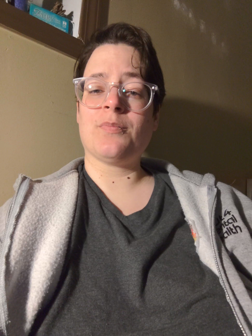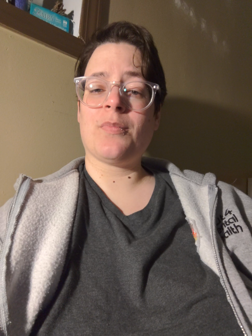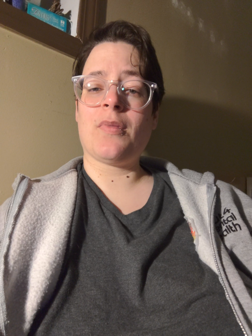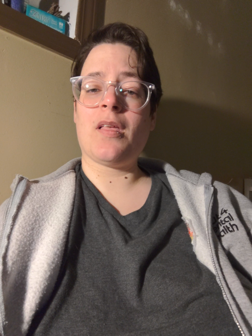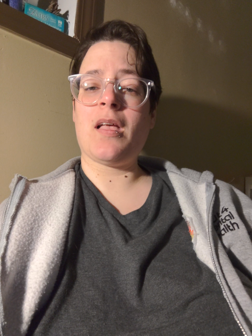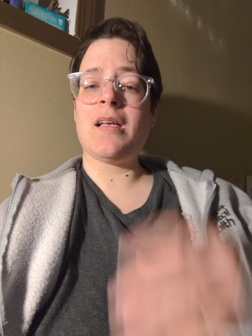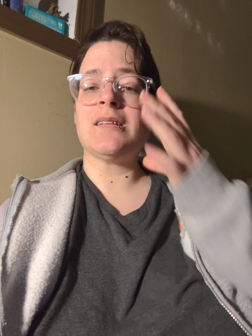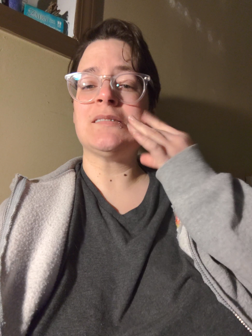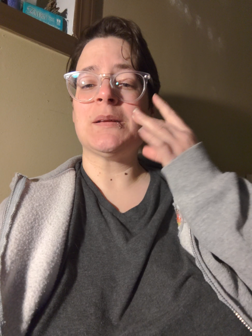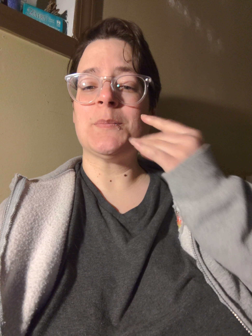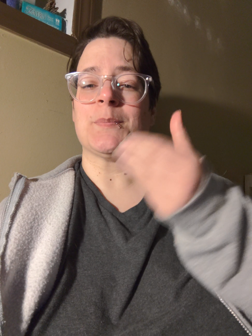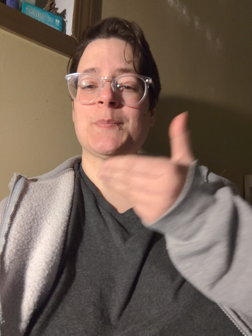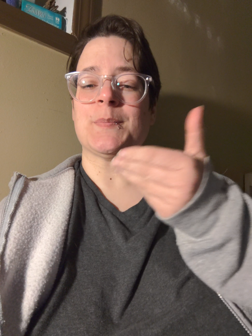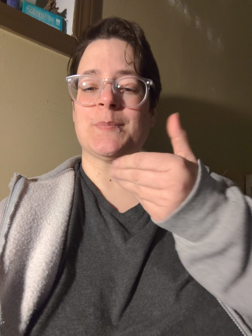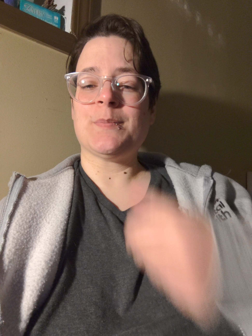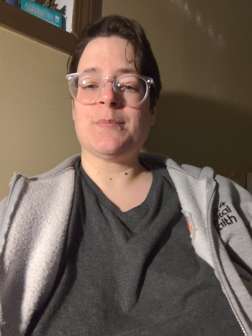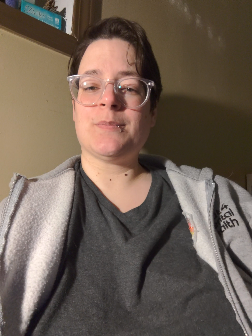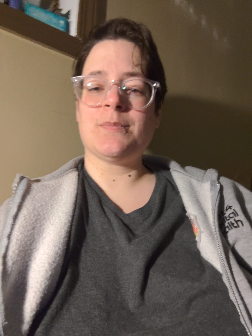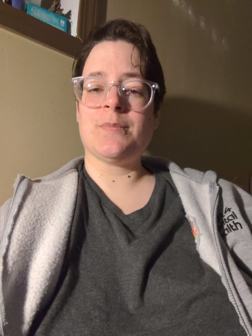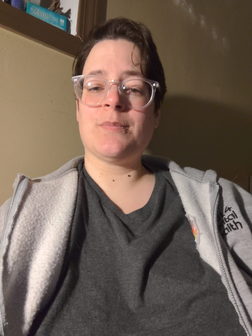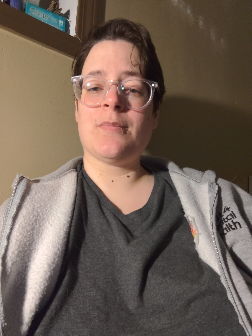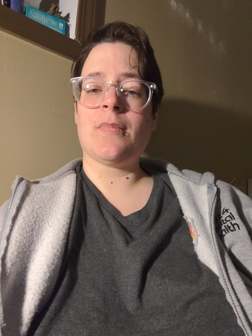kitty